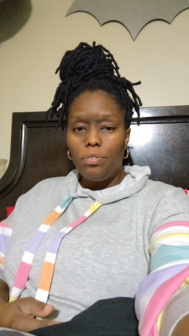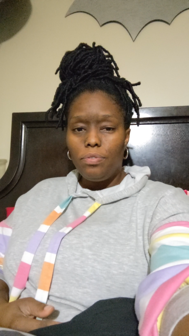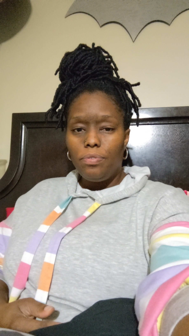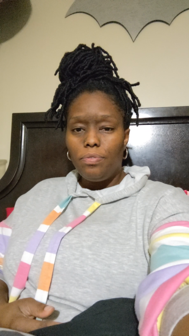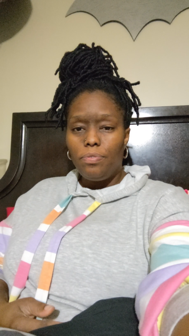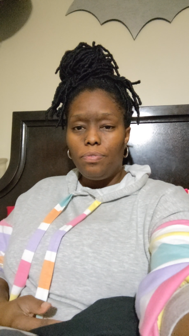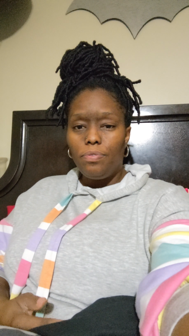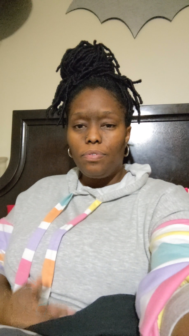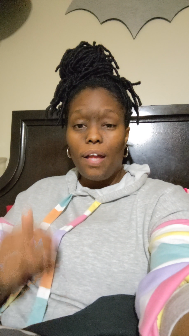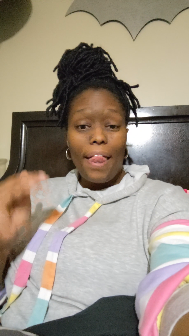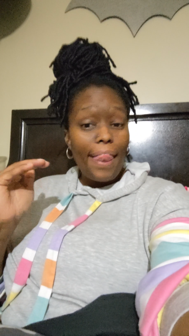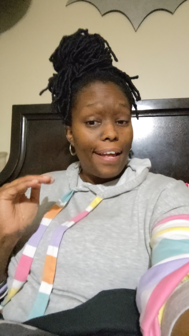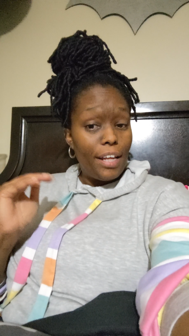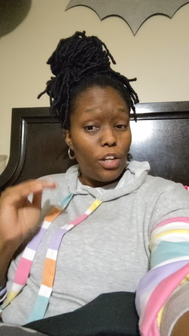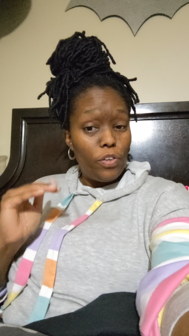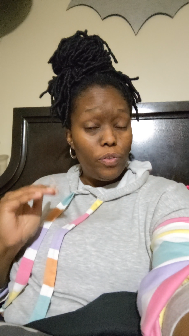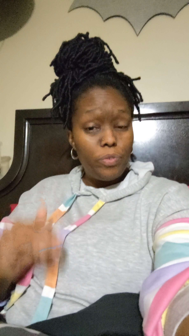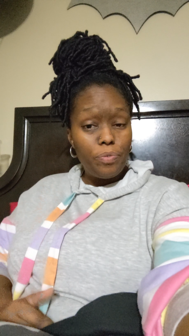little